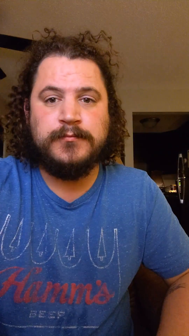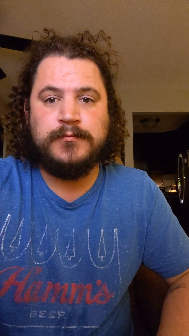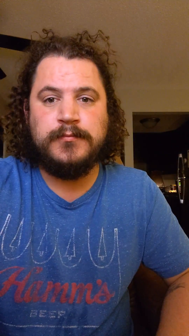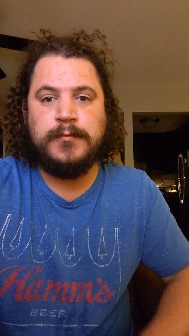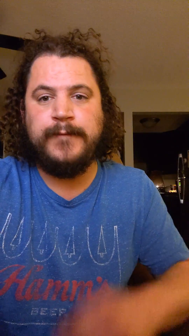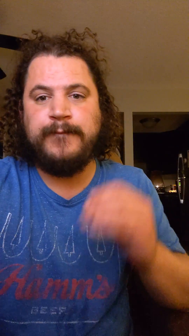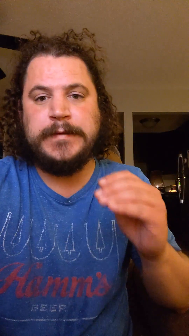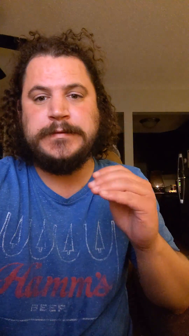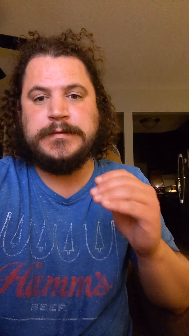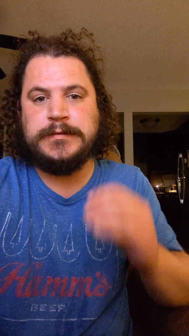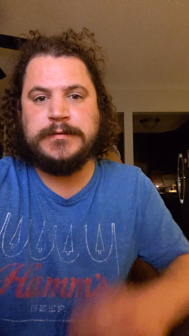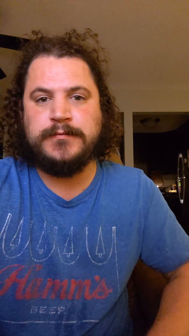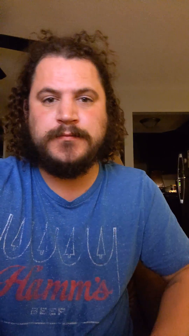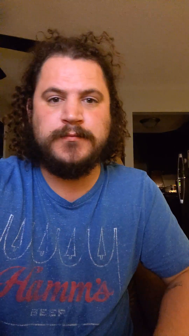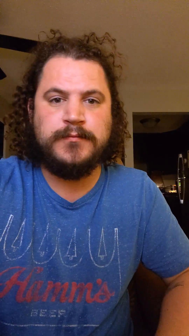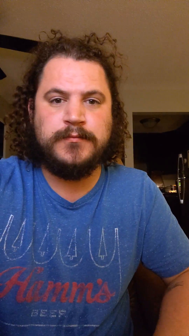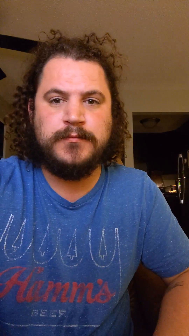fix